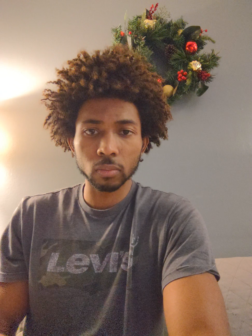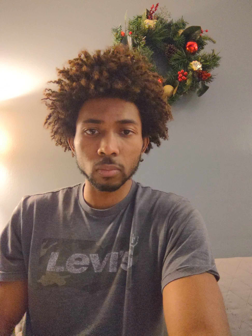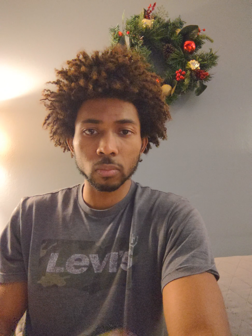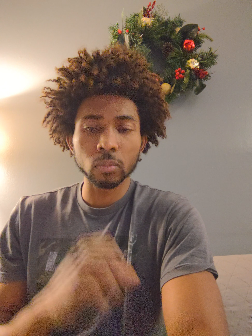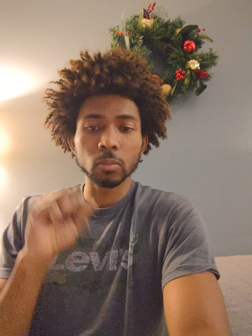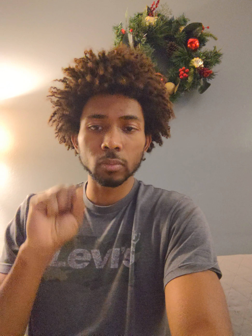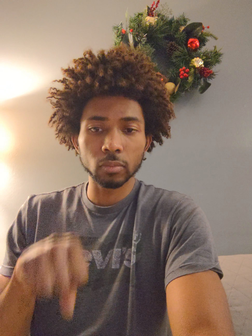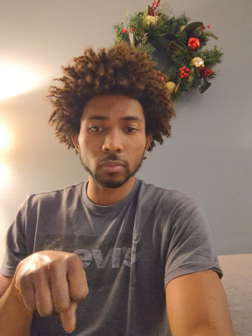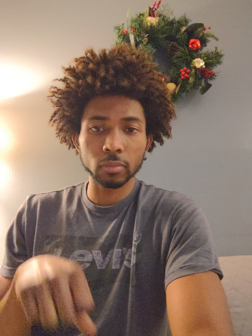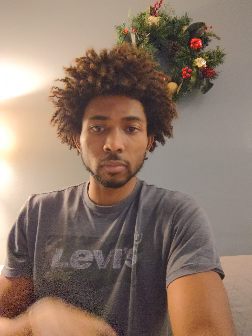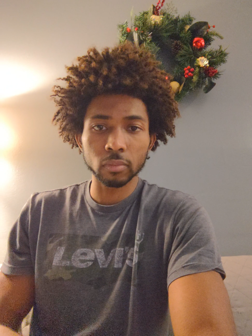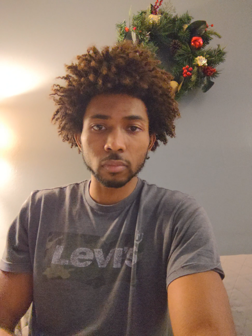can